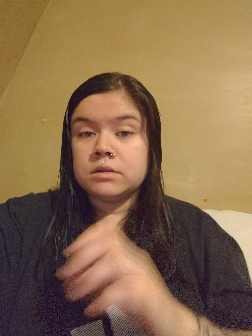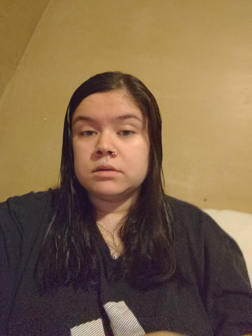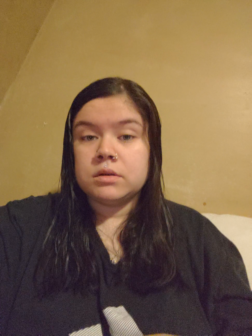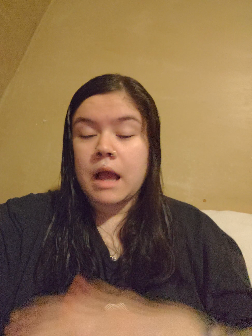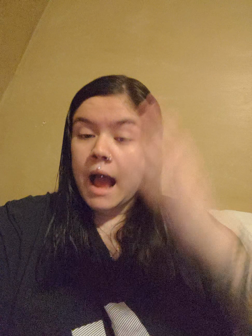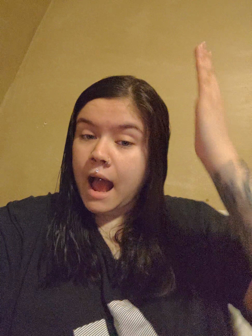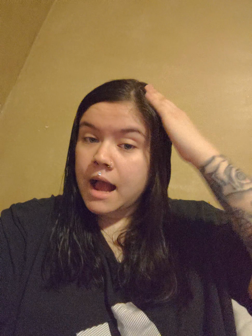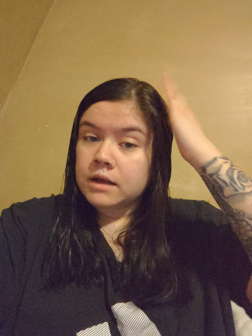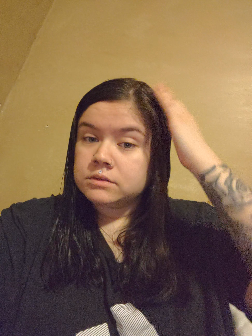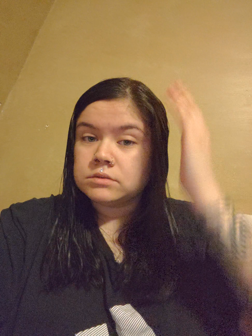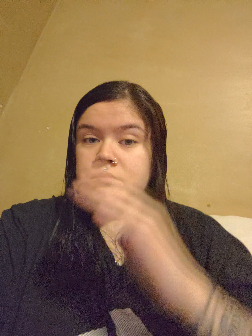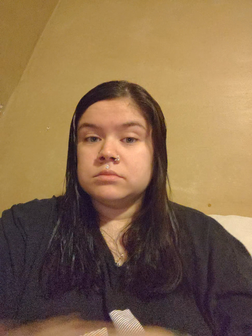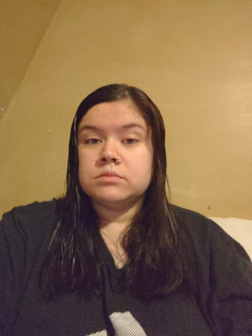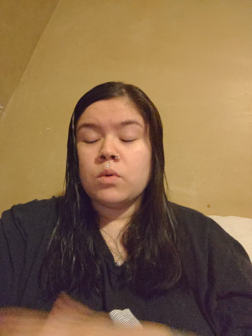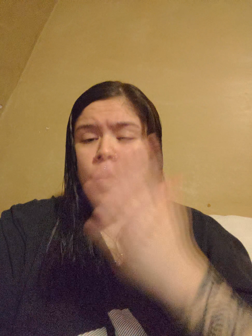hat